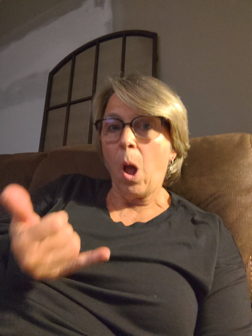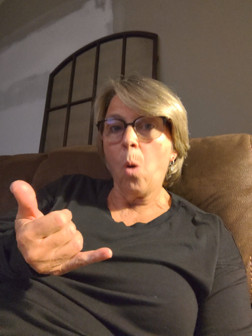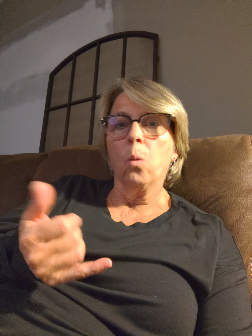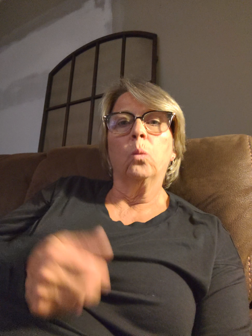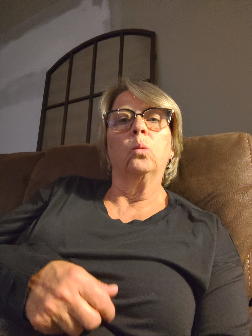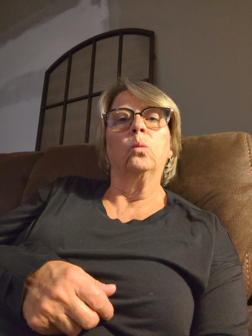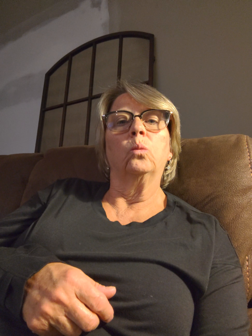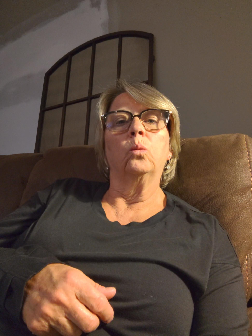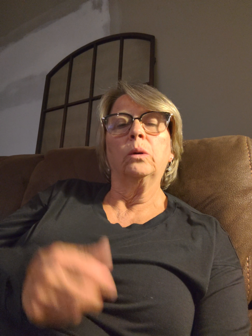now